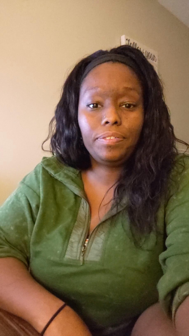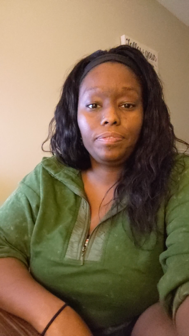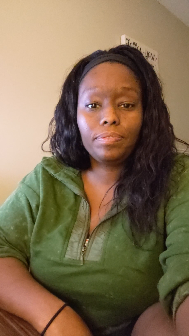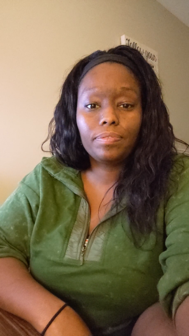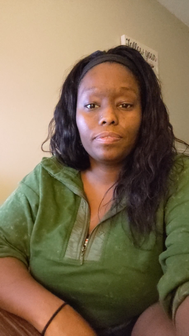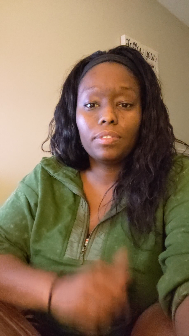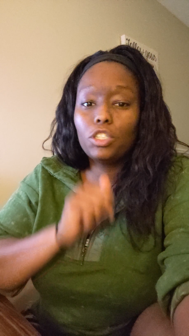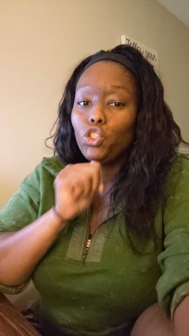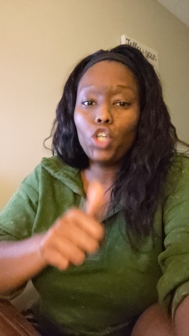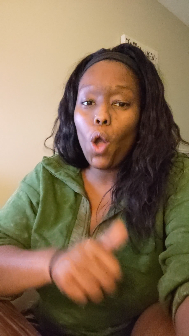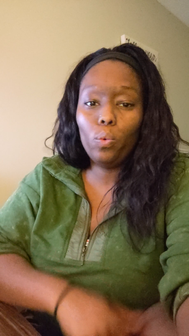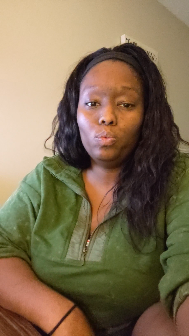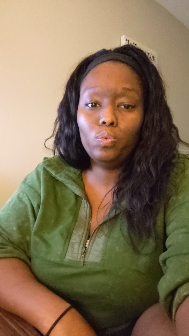don't